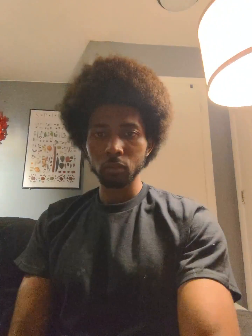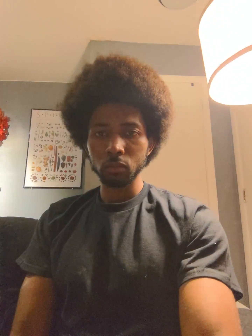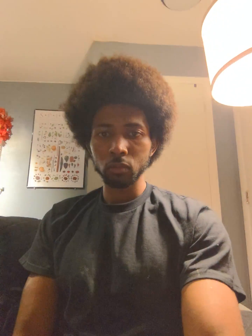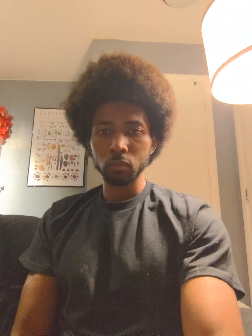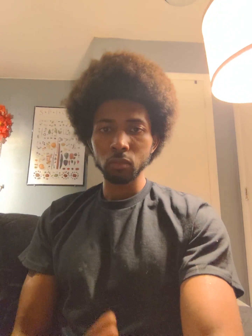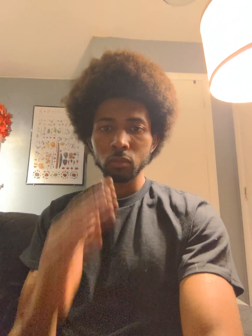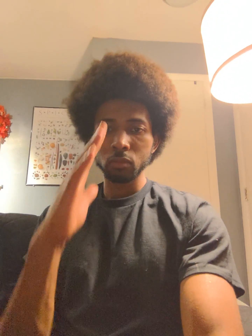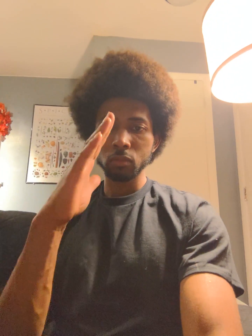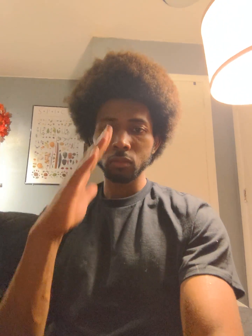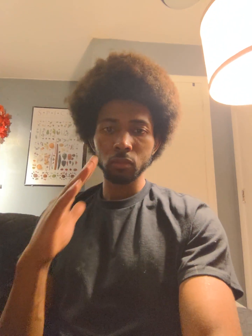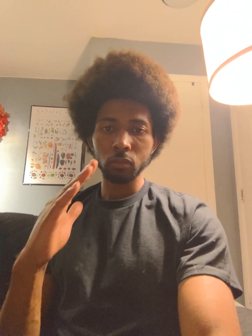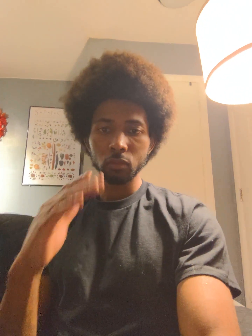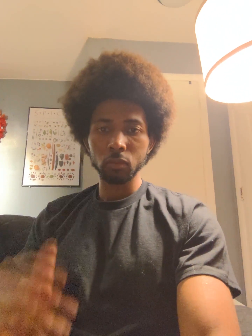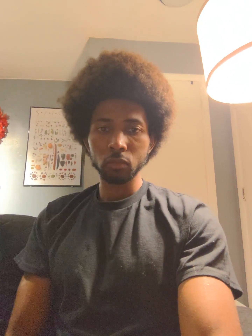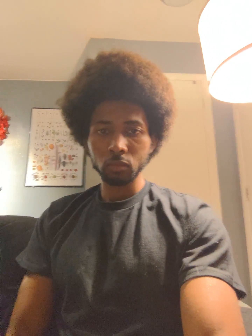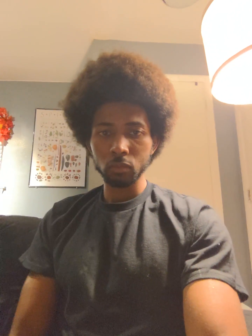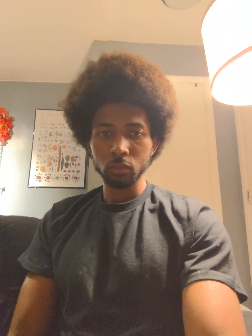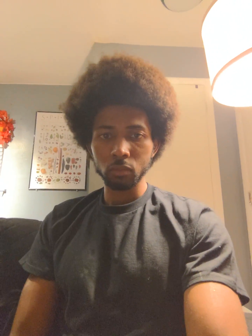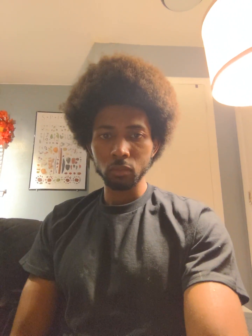roof